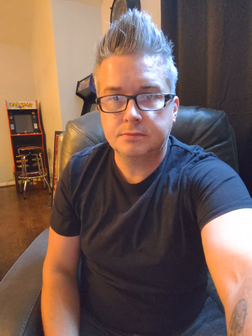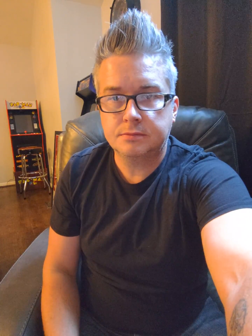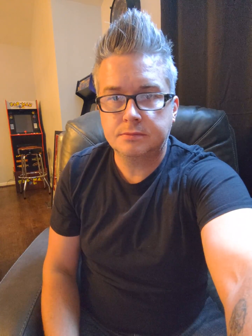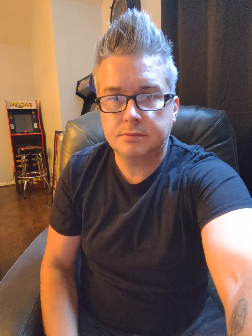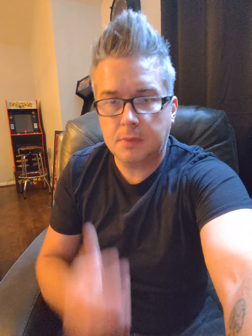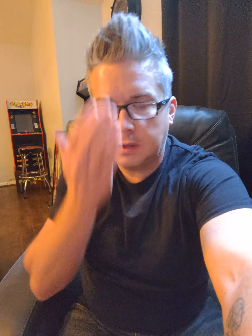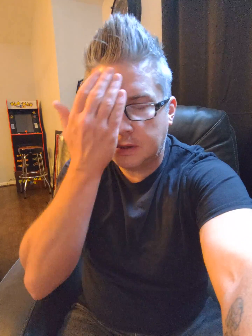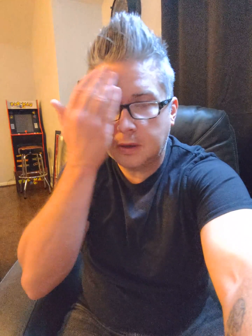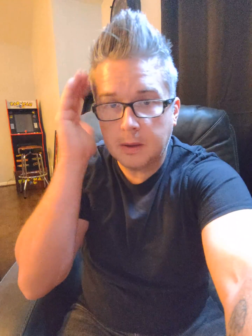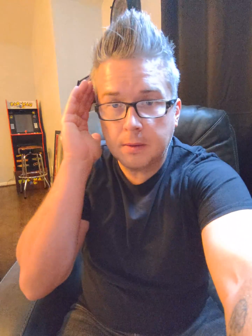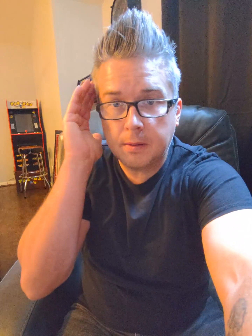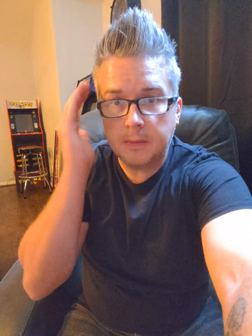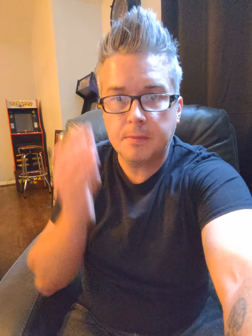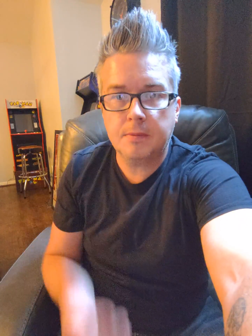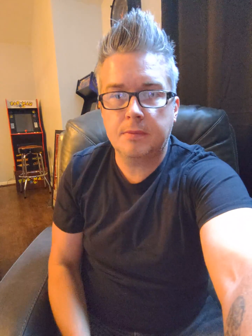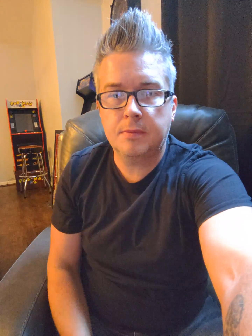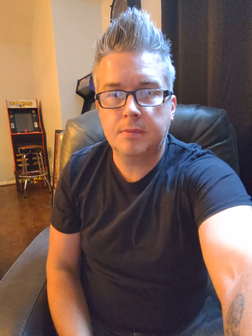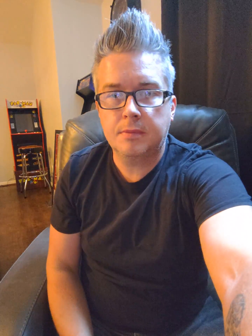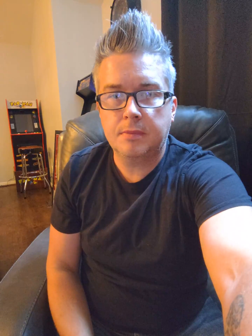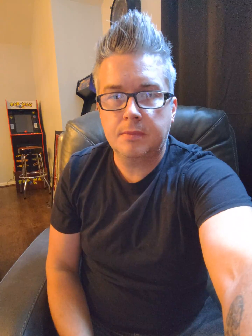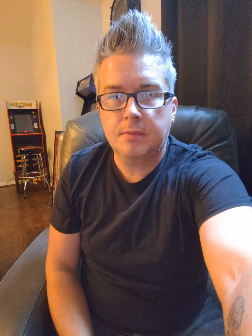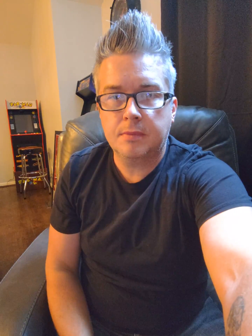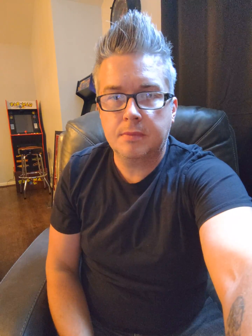peekaboo